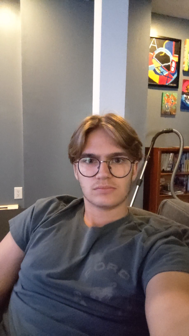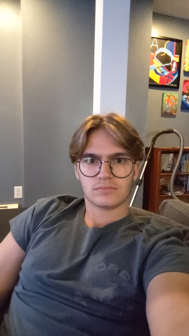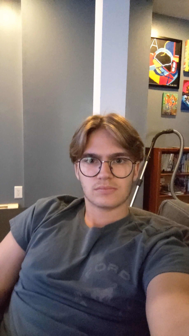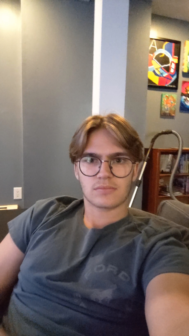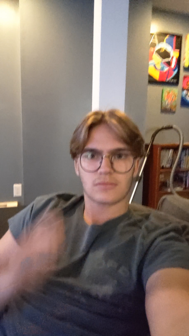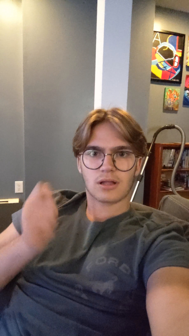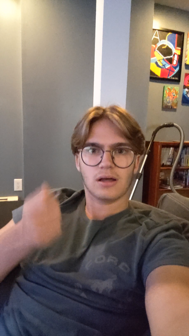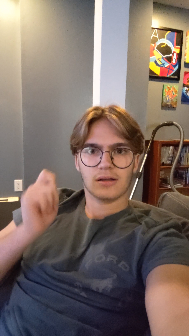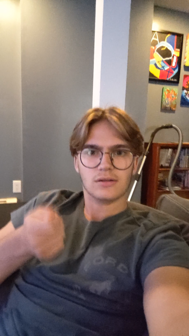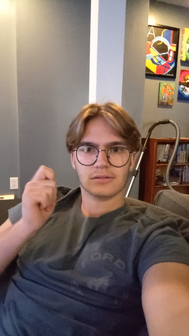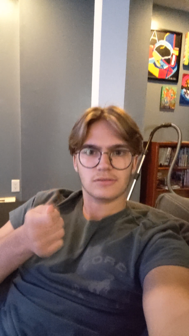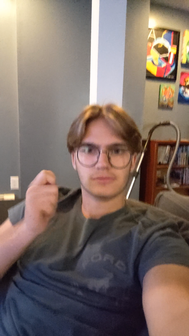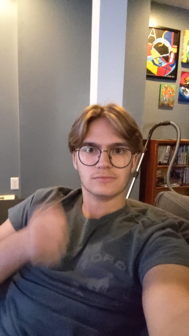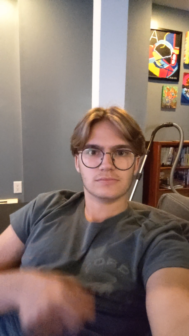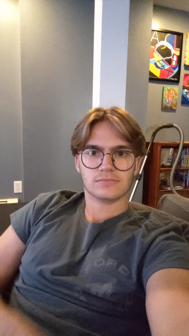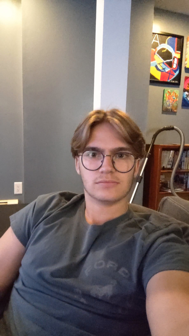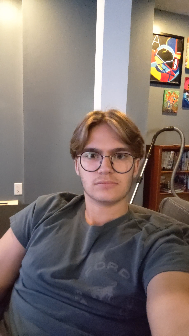cart